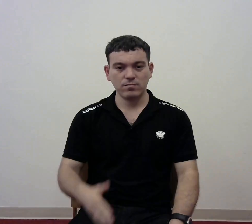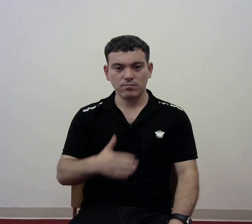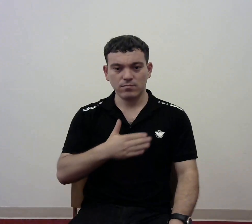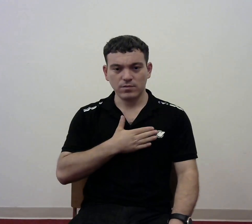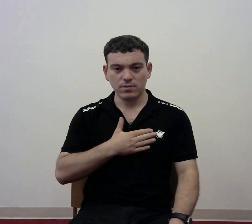mən